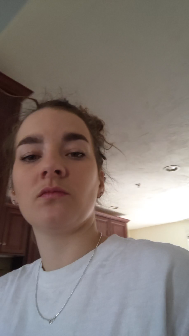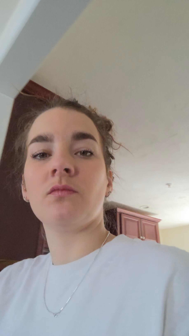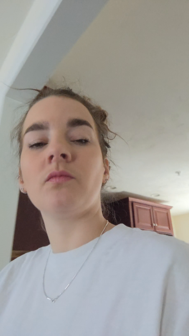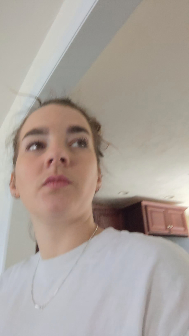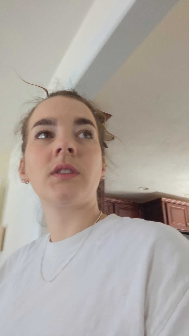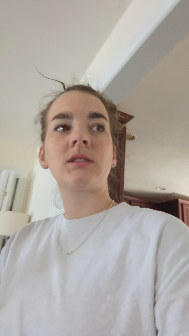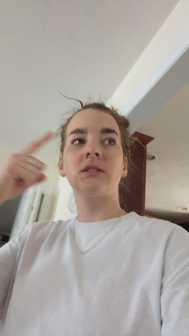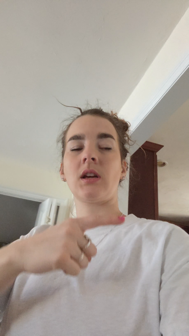day